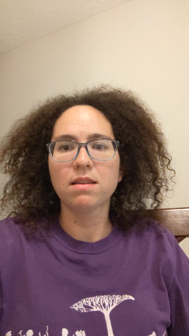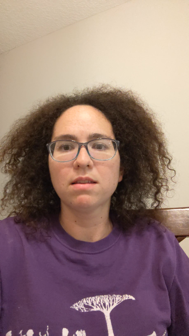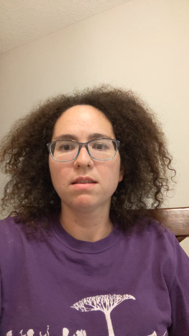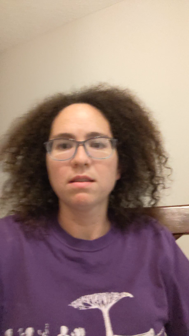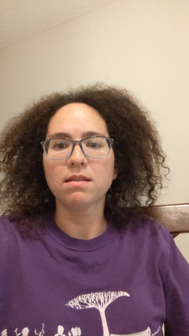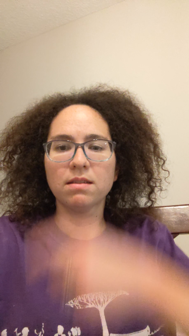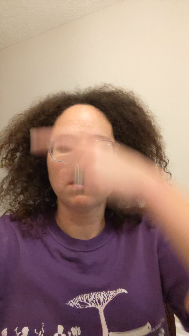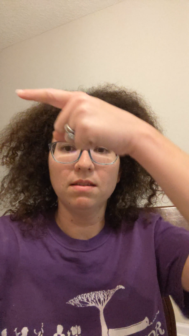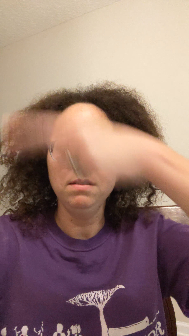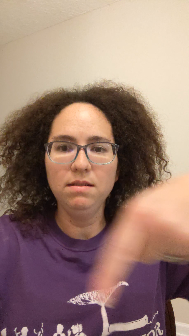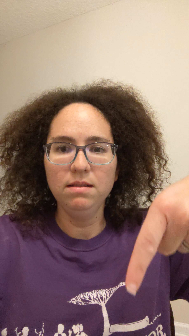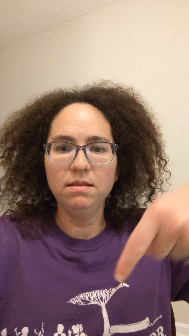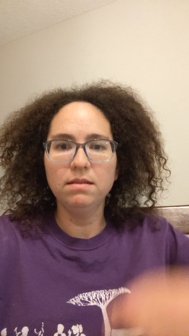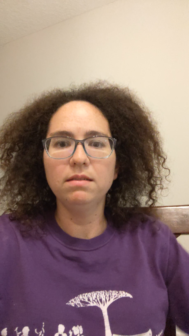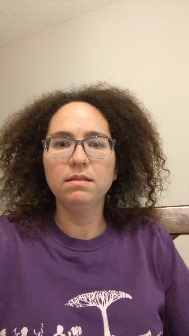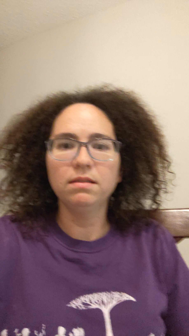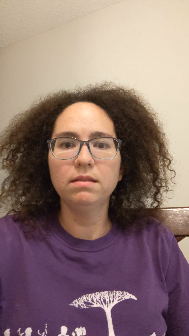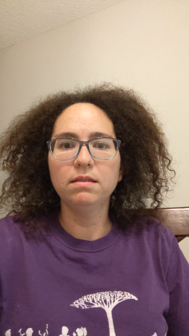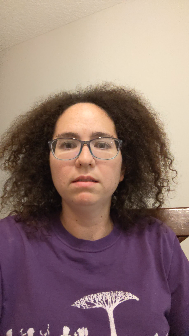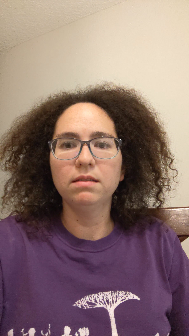cut